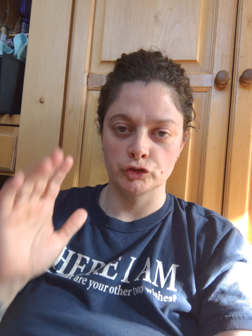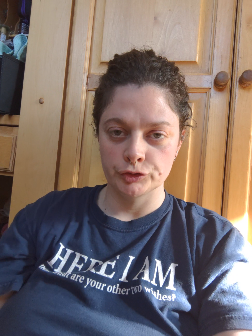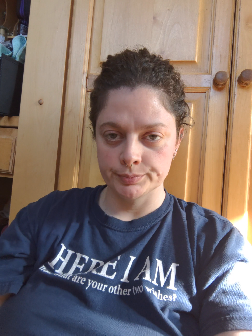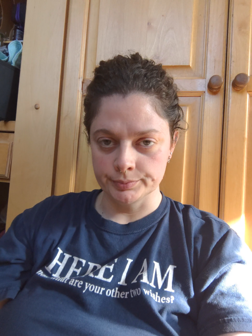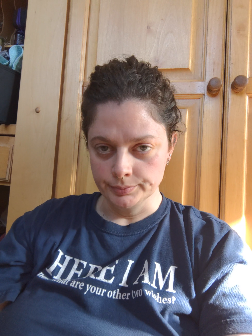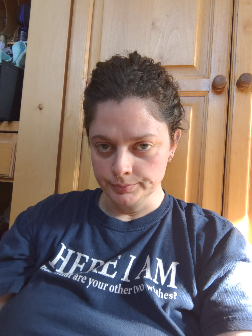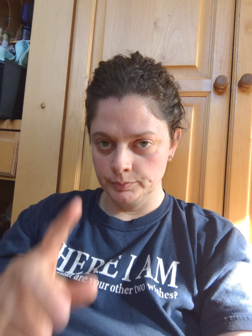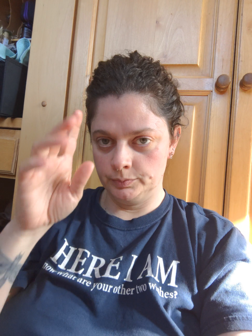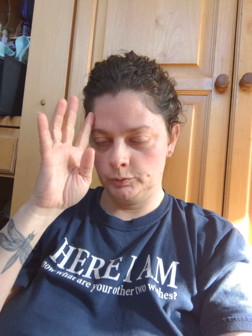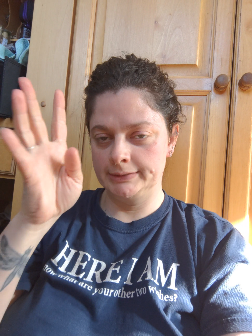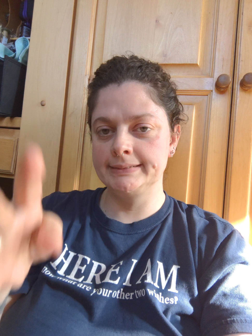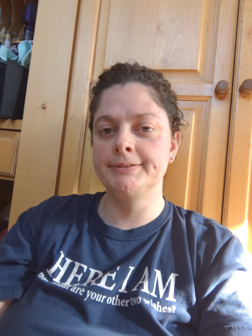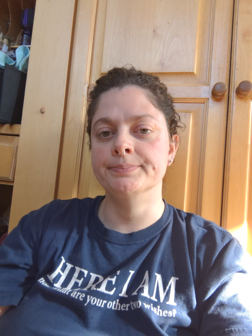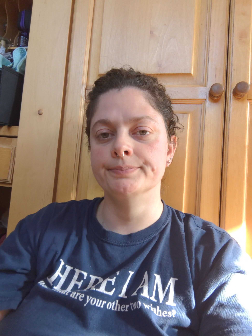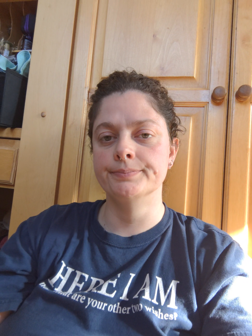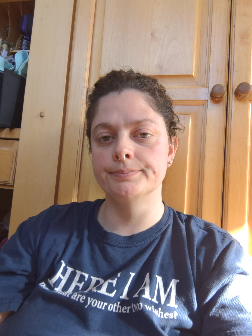pretend